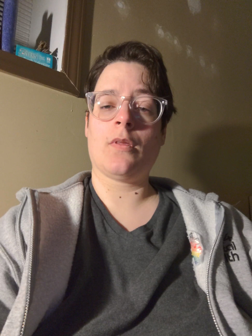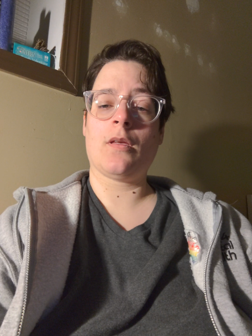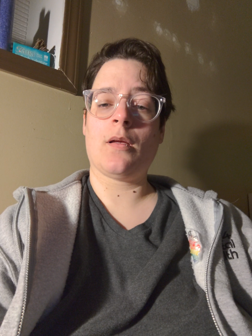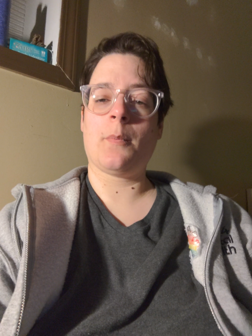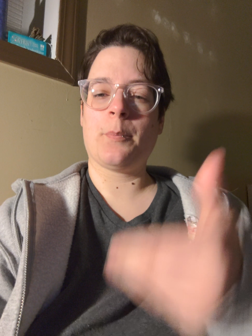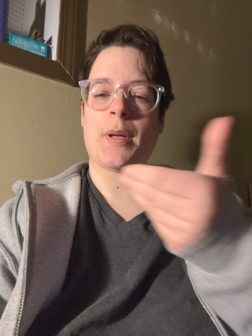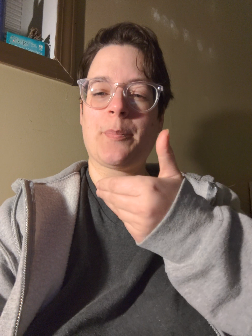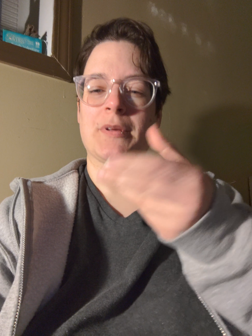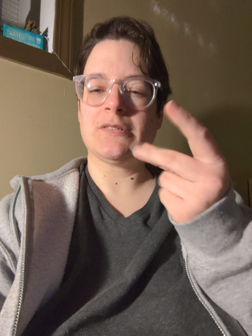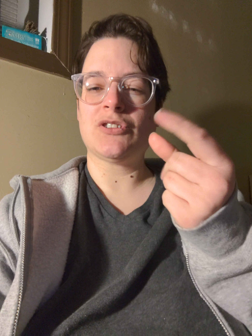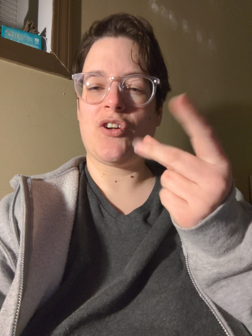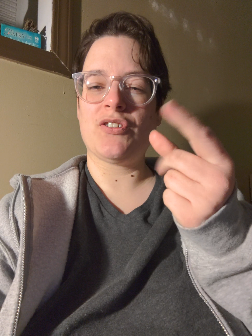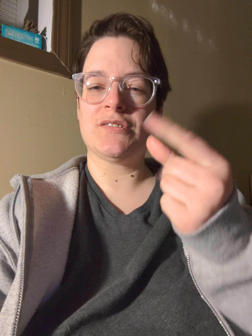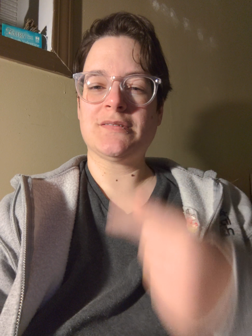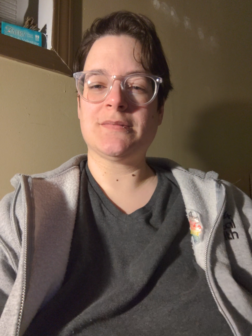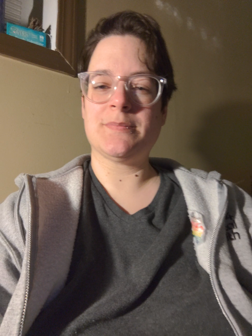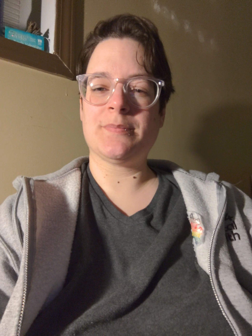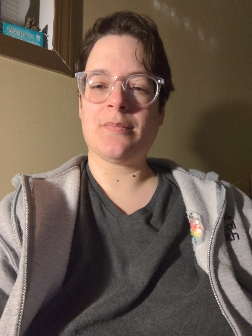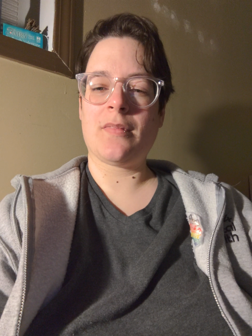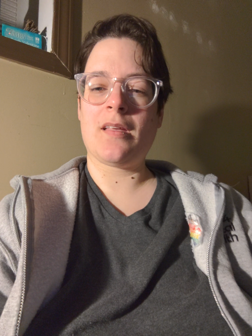puppy